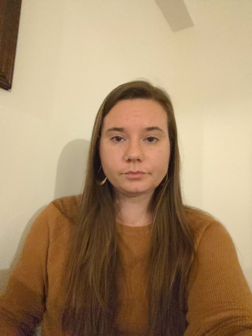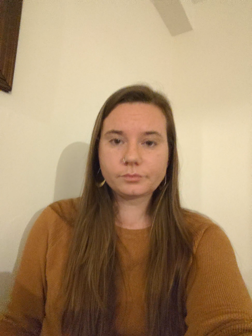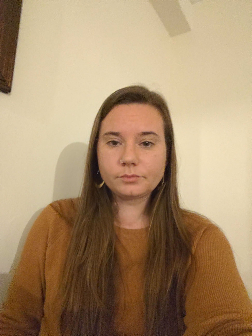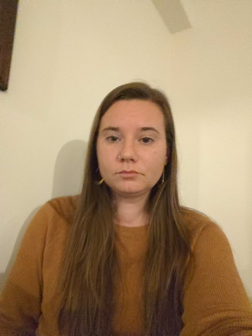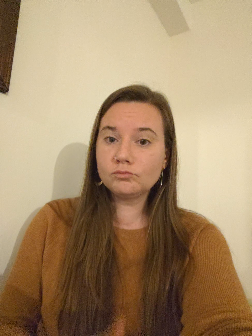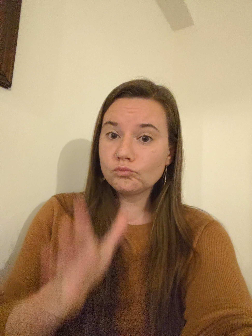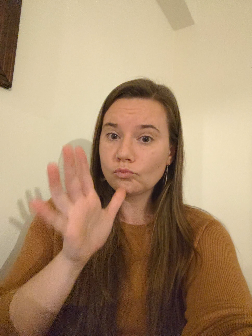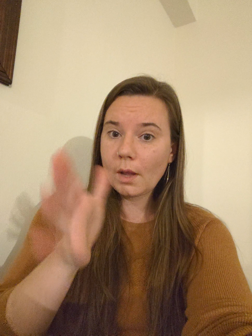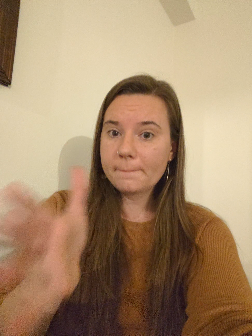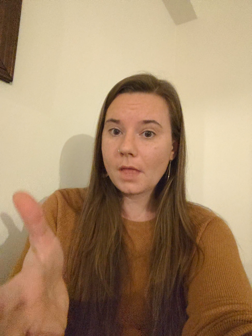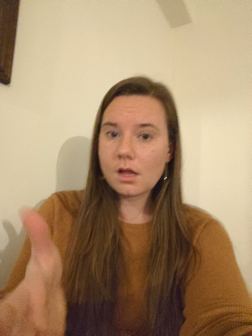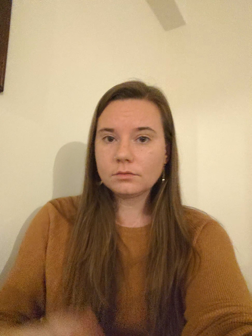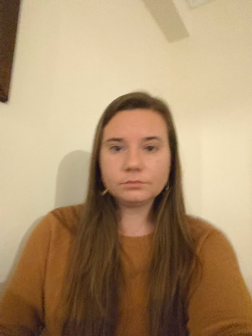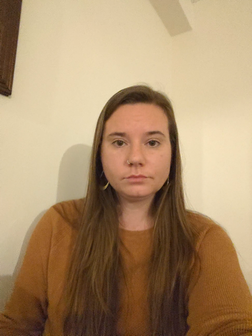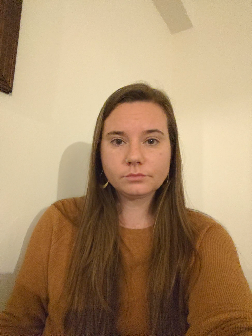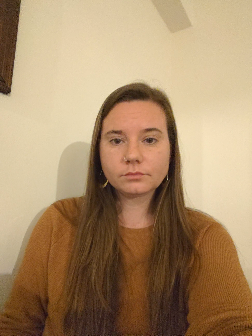grandma